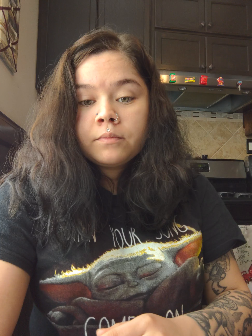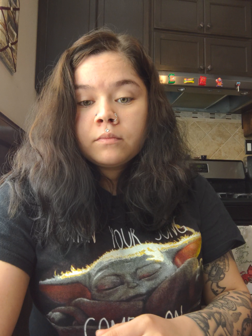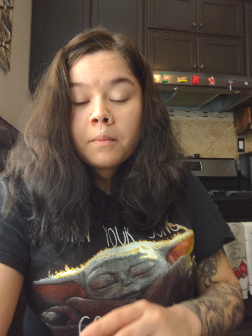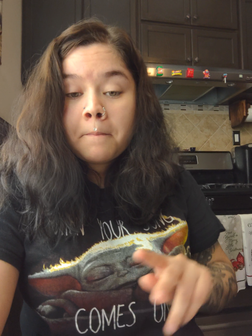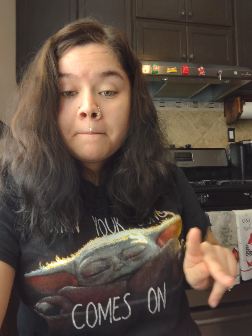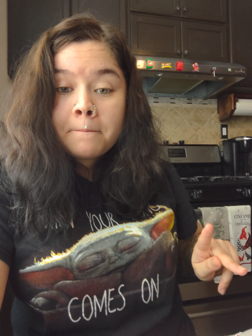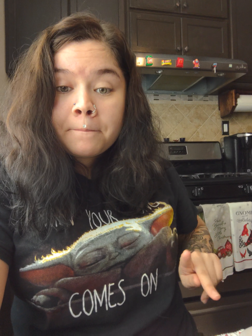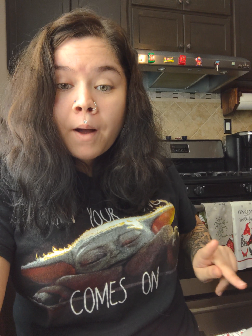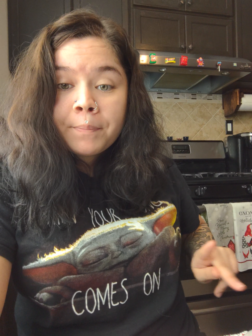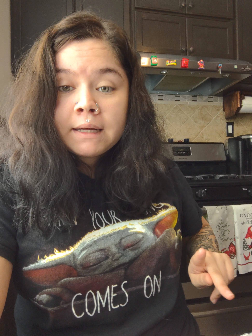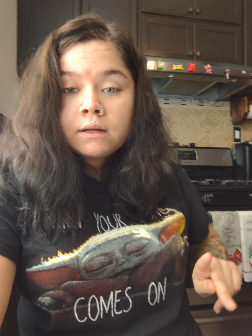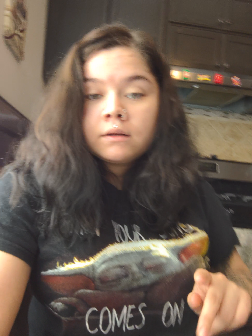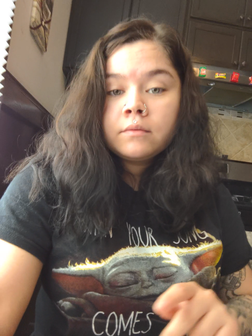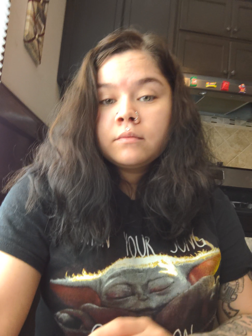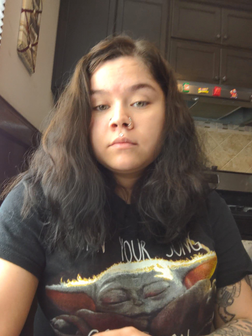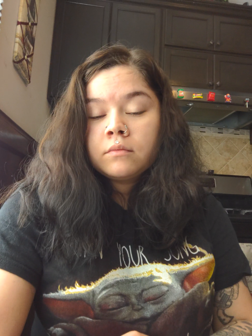puppy